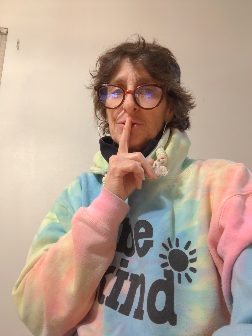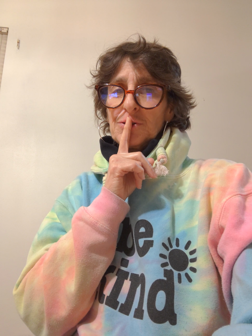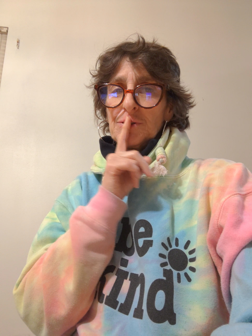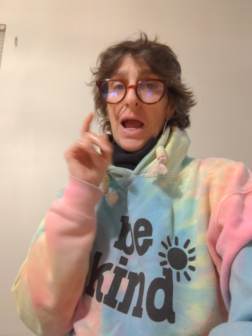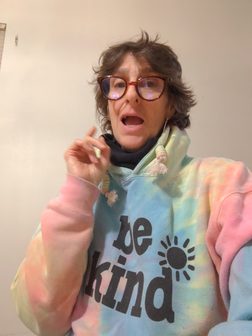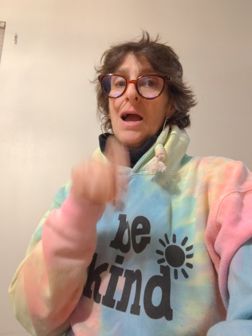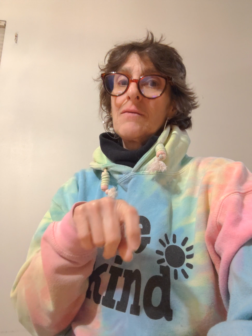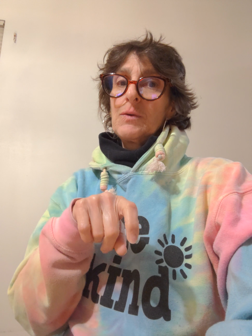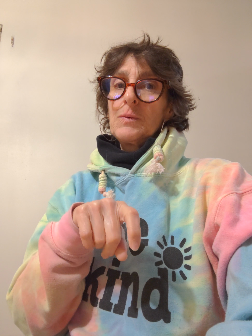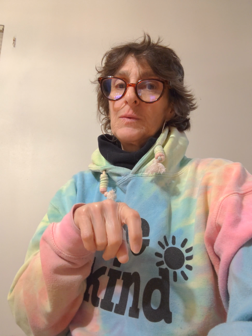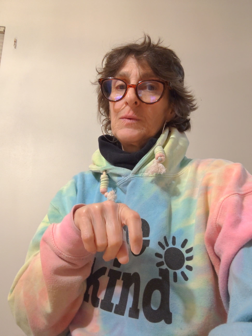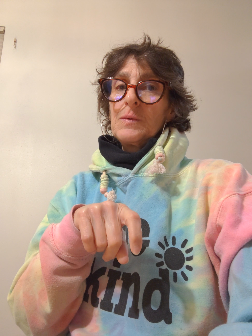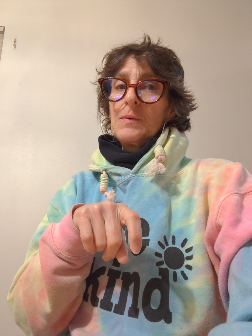have to